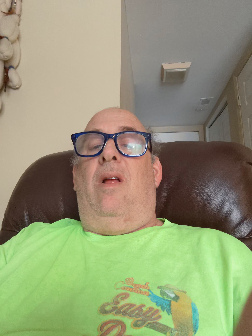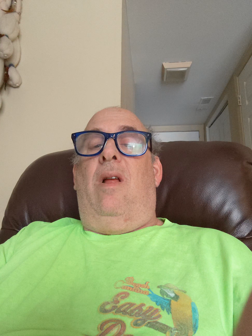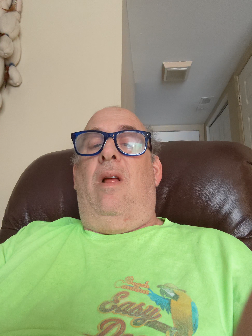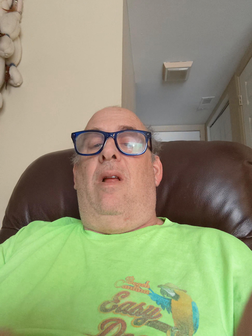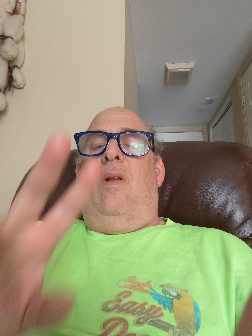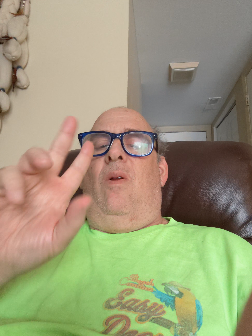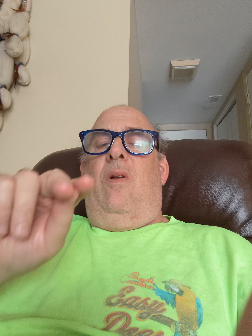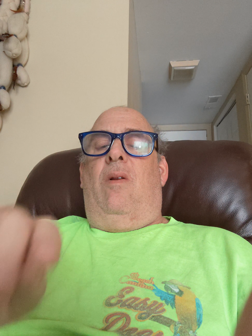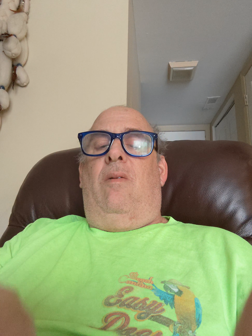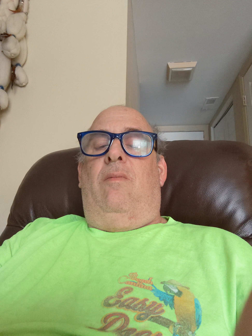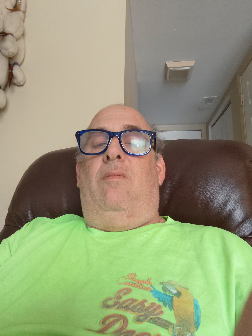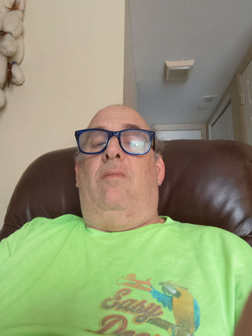no